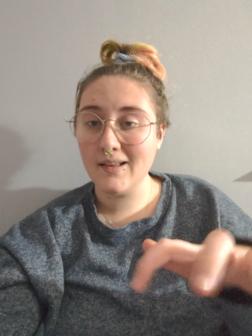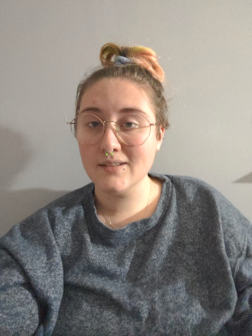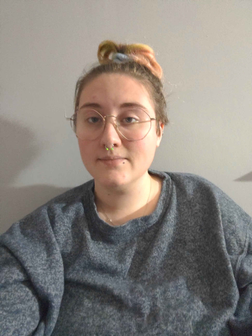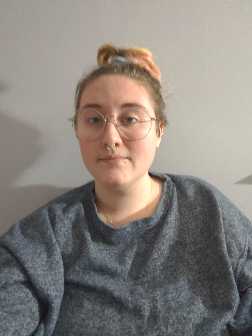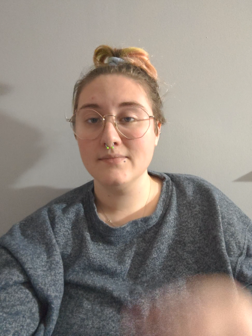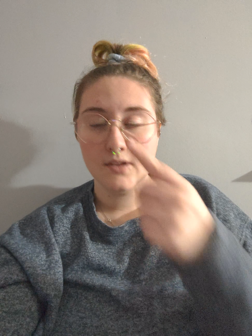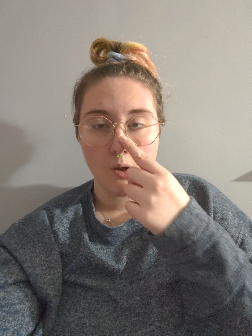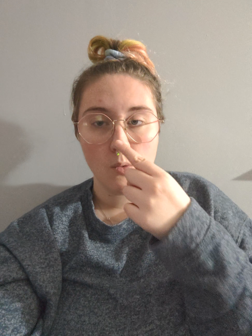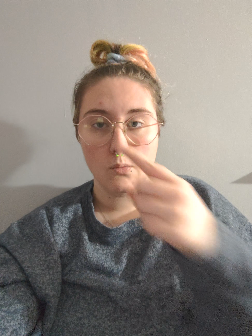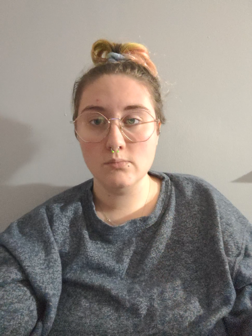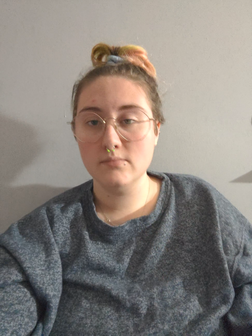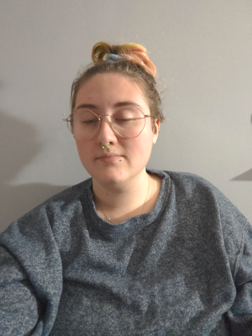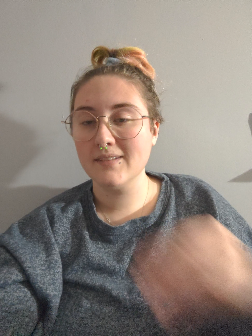nose